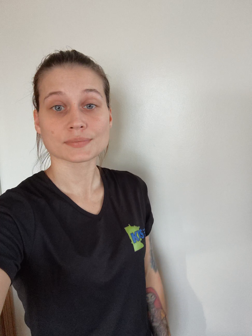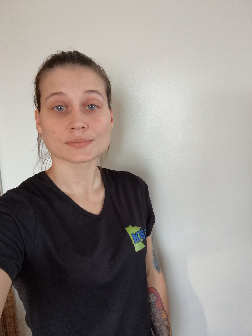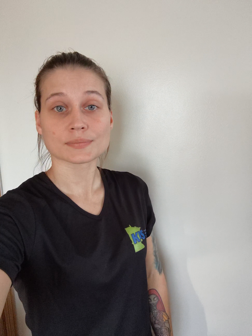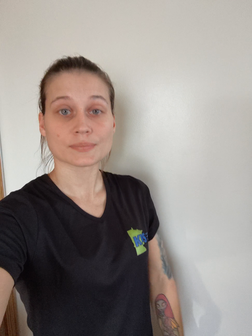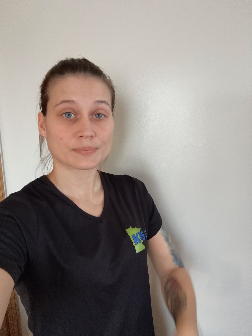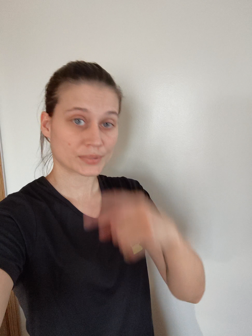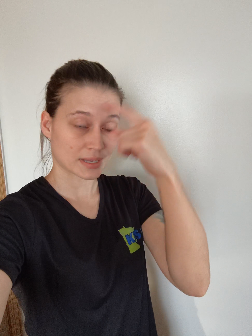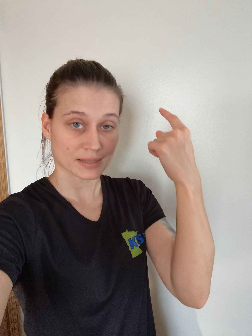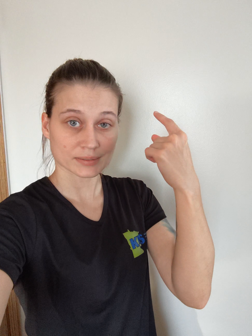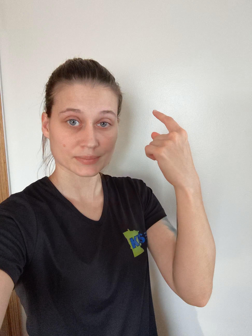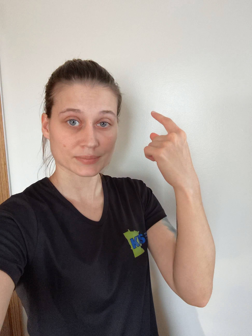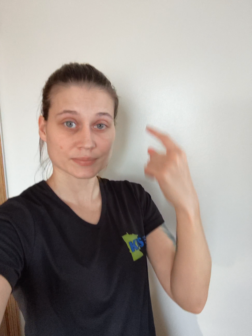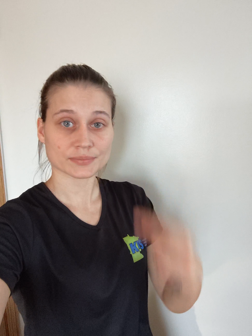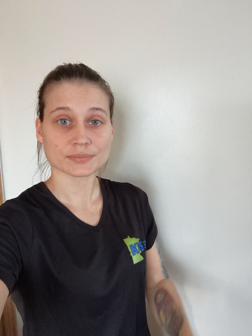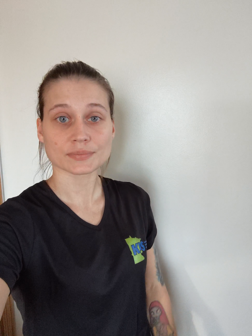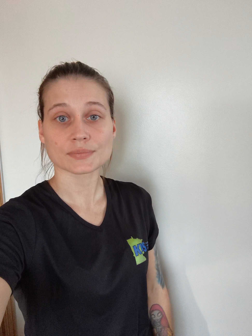black